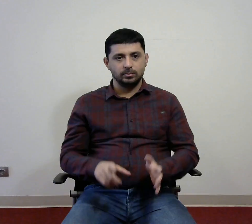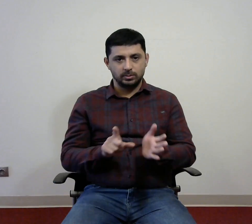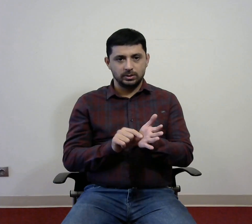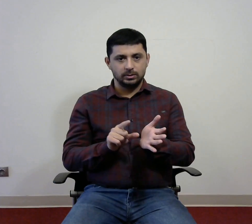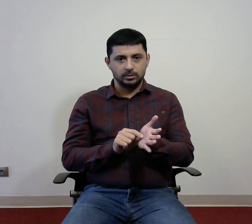pensiya